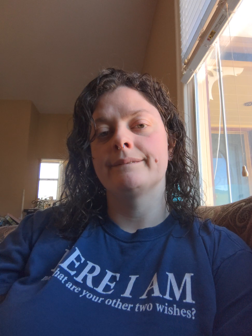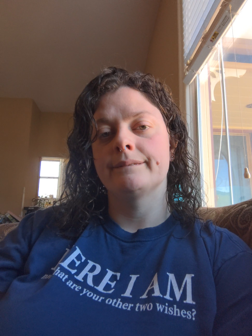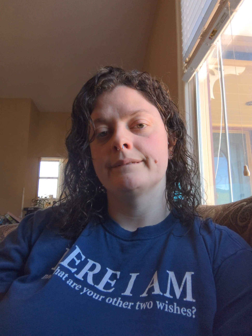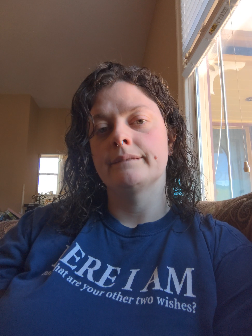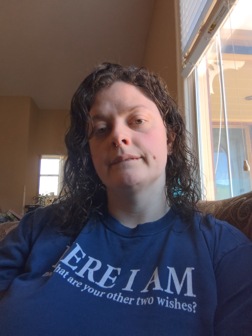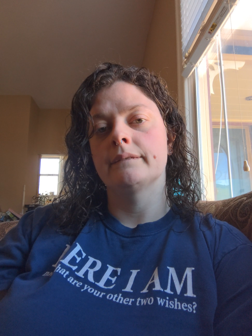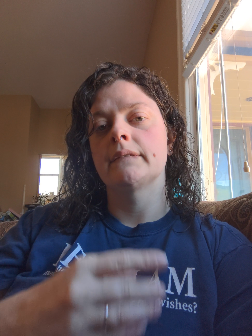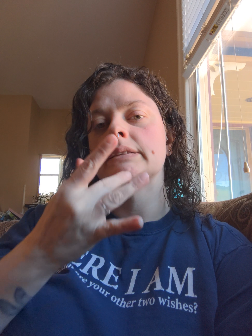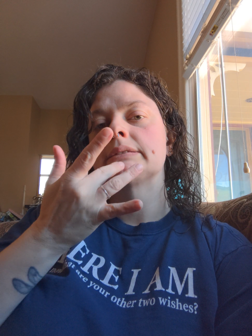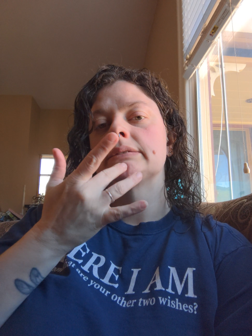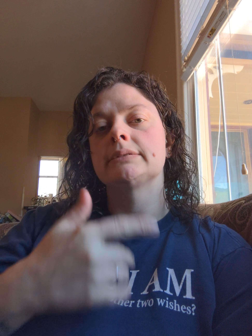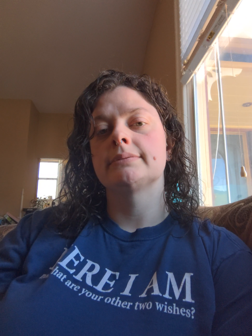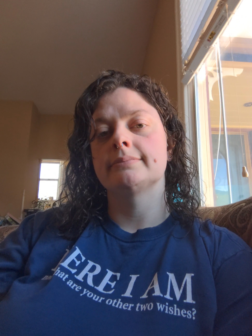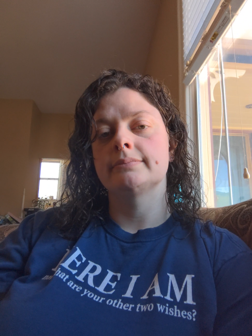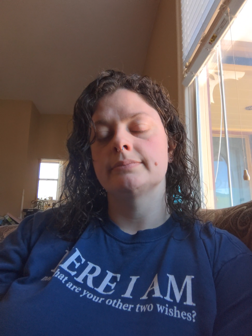taste